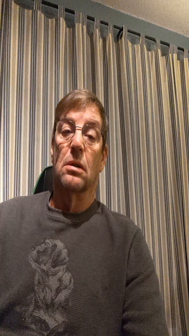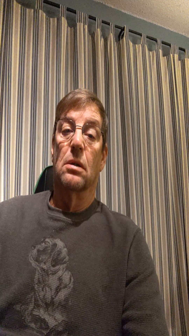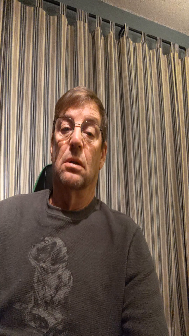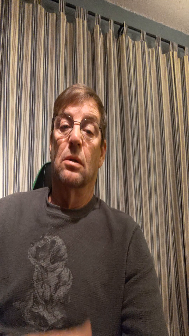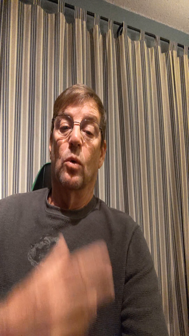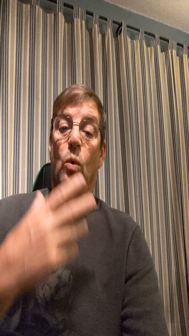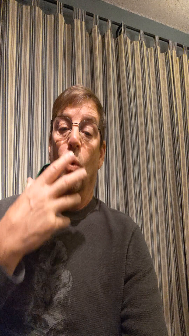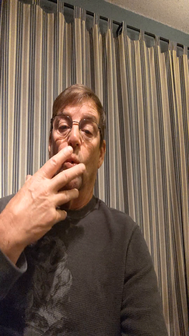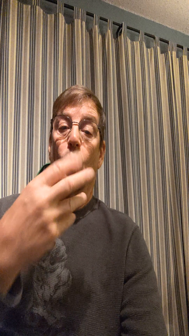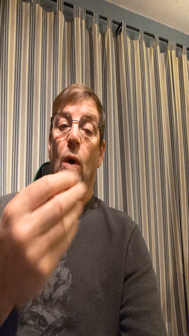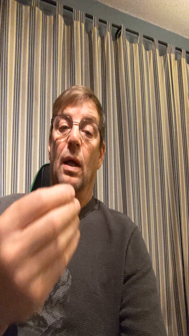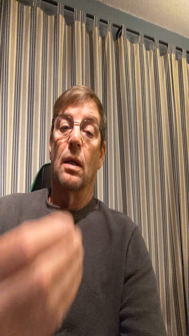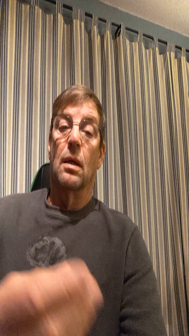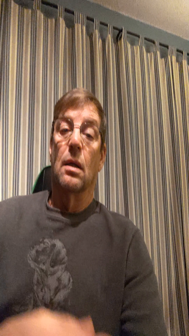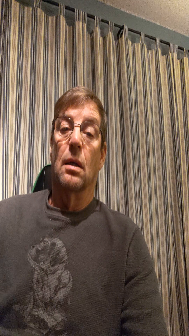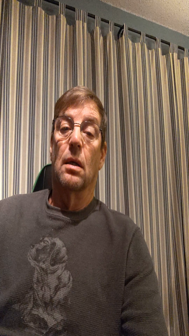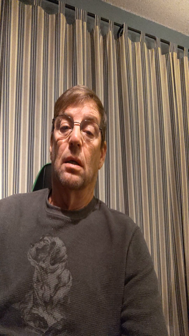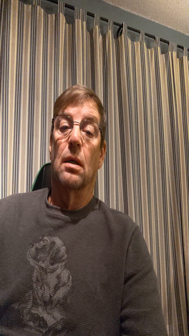wet